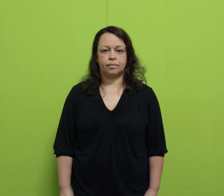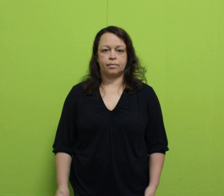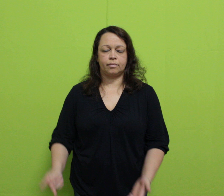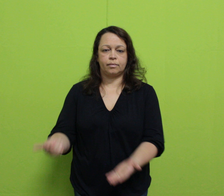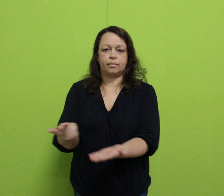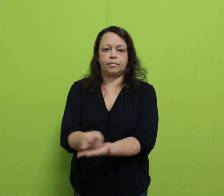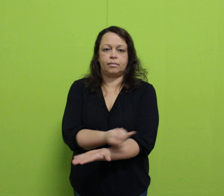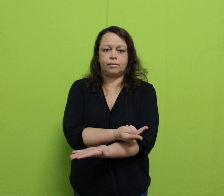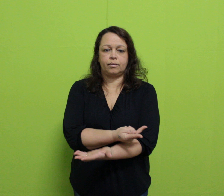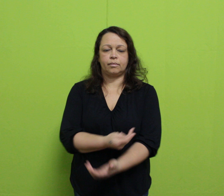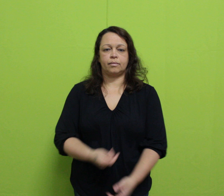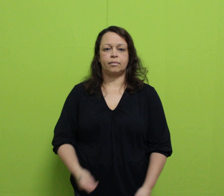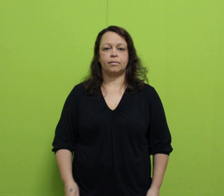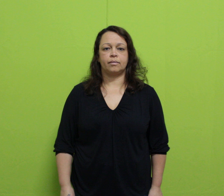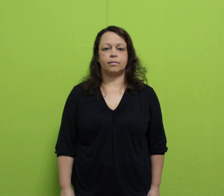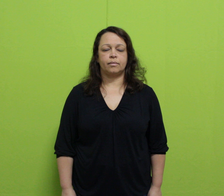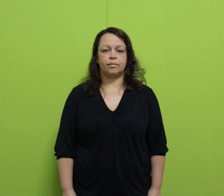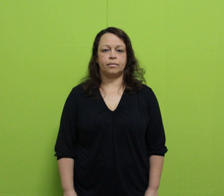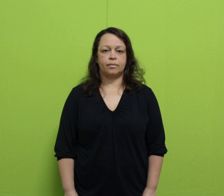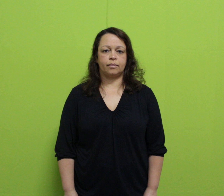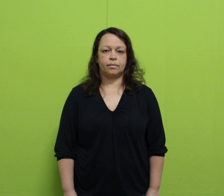acontecer